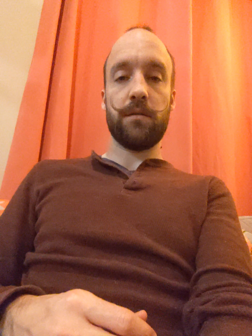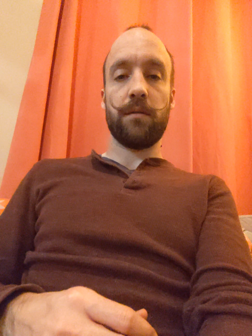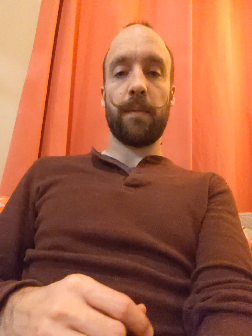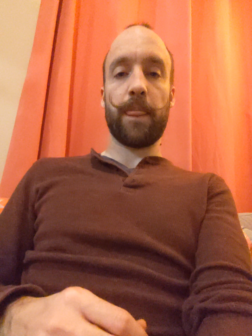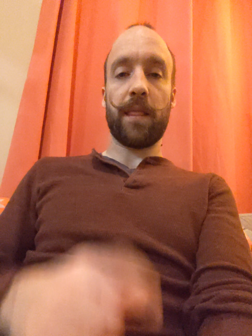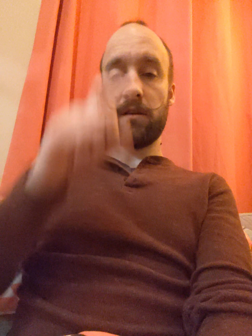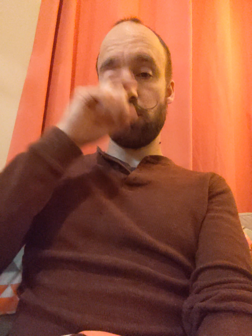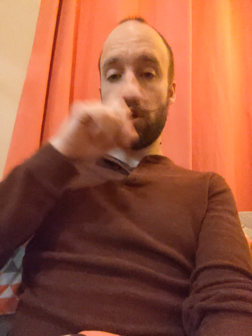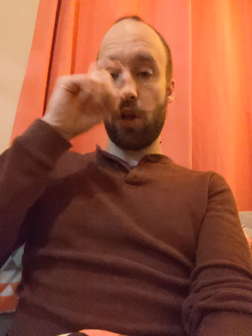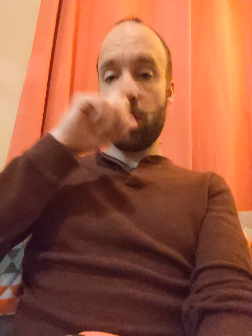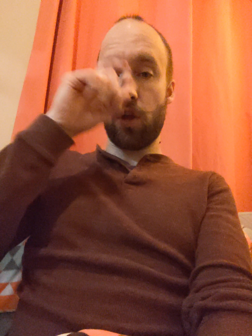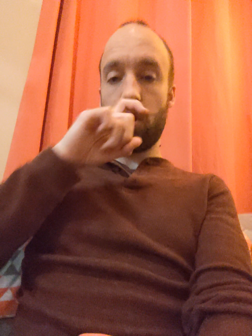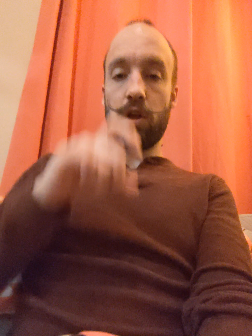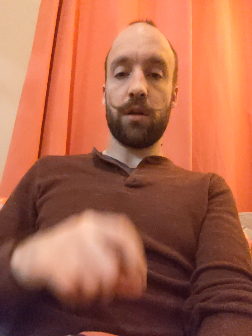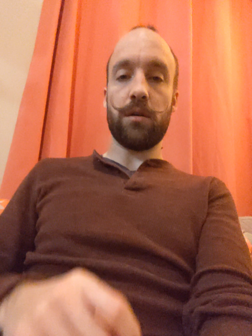doll